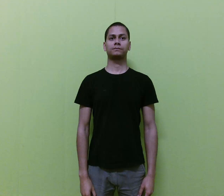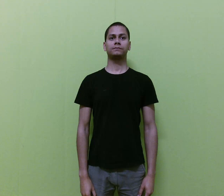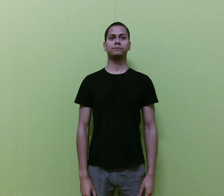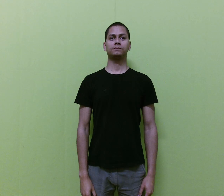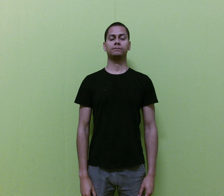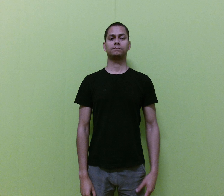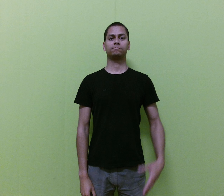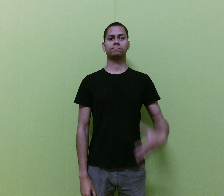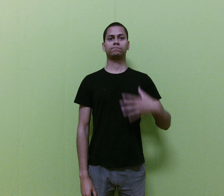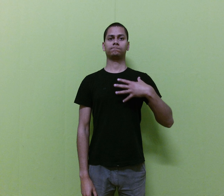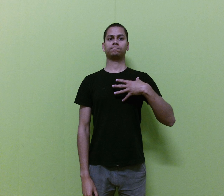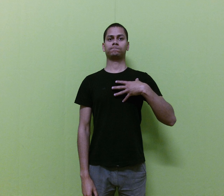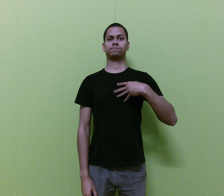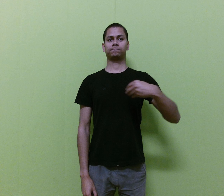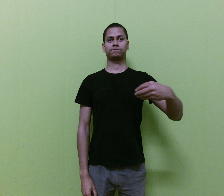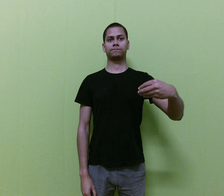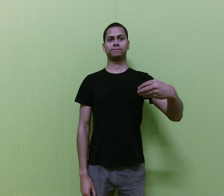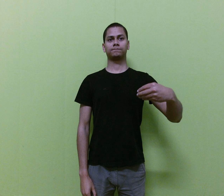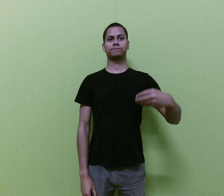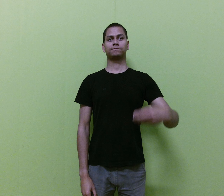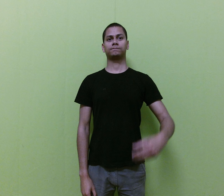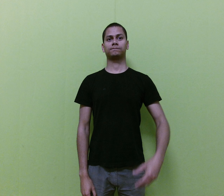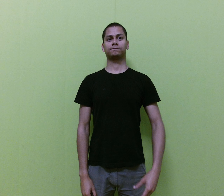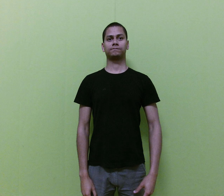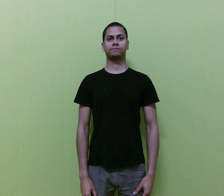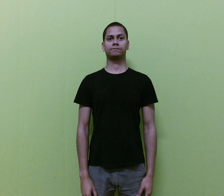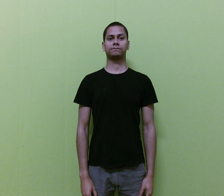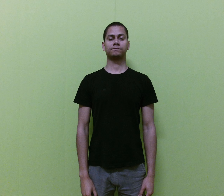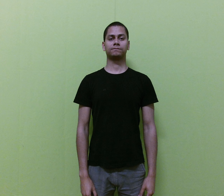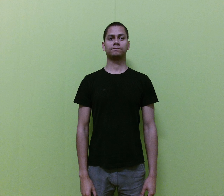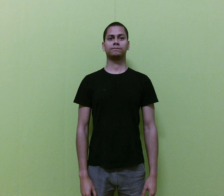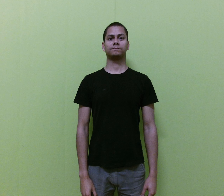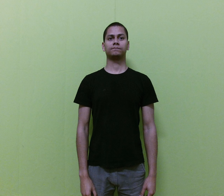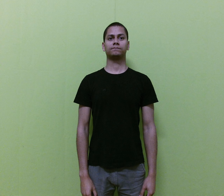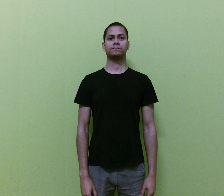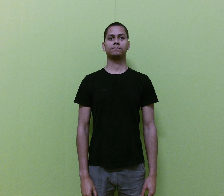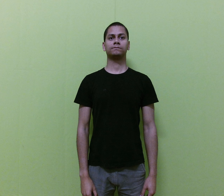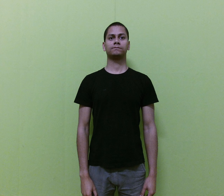filho